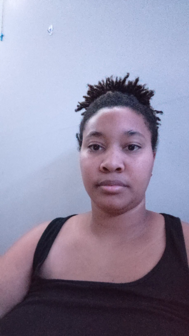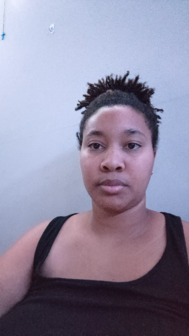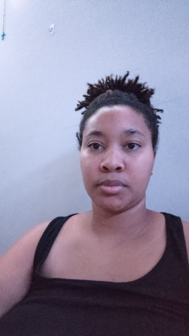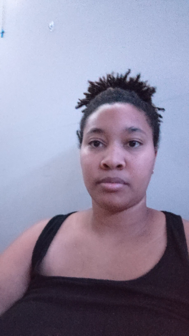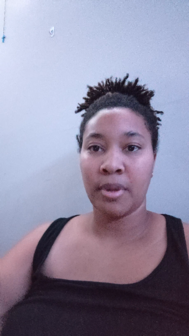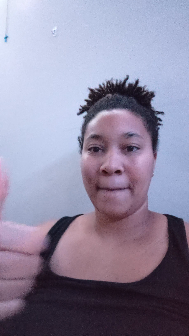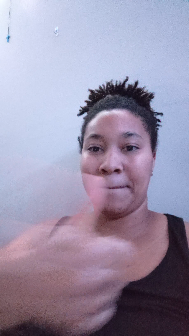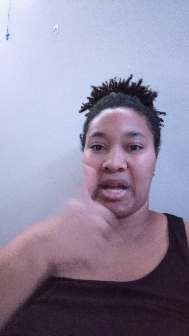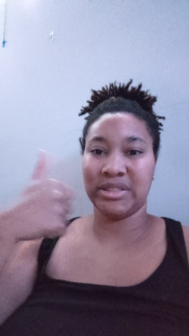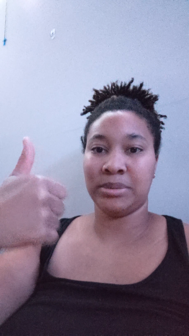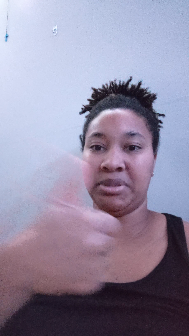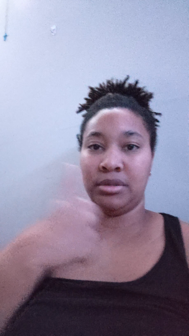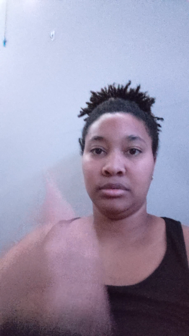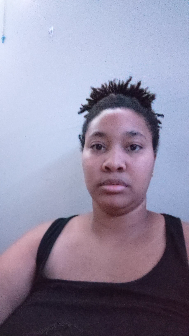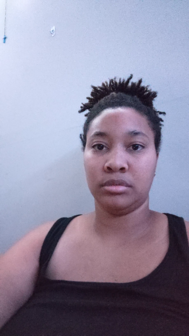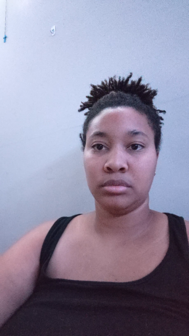basement